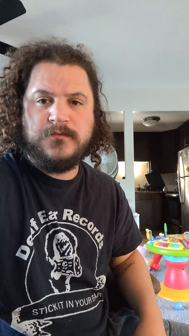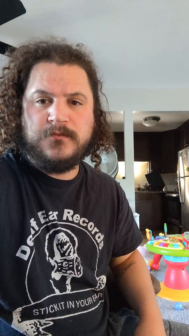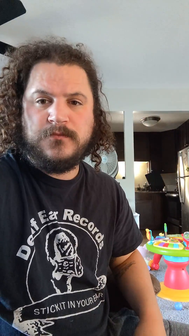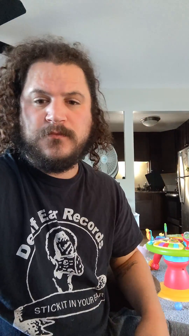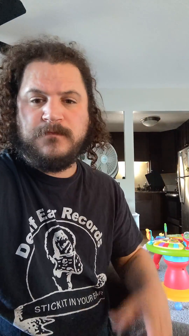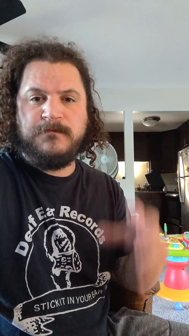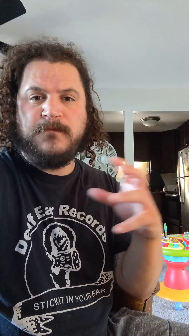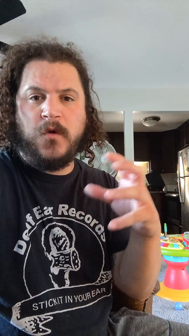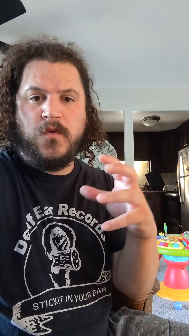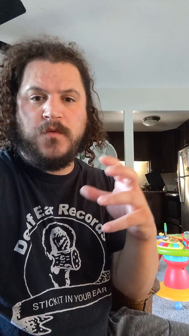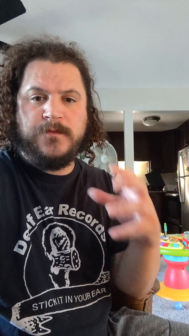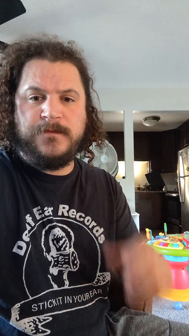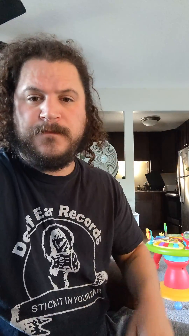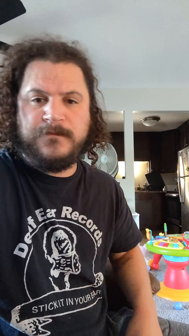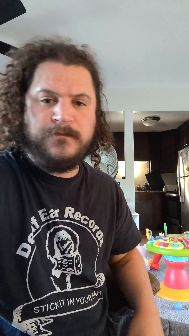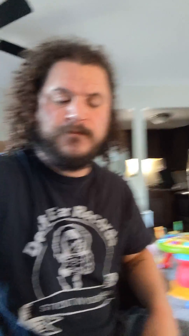ball